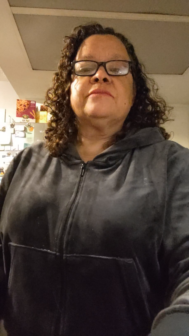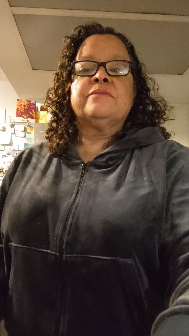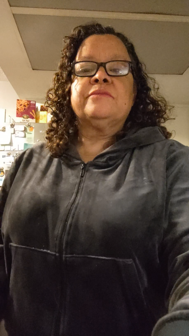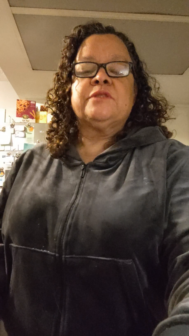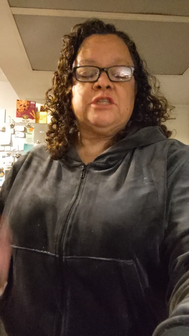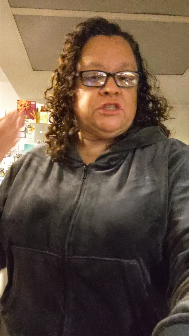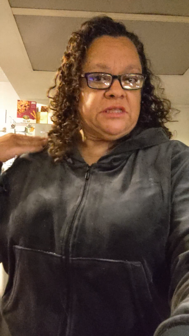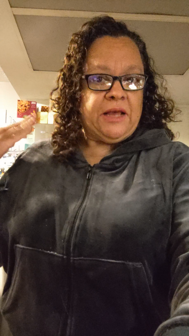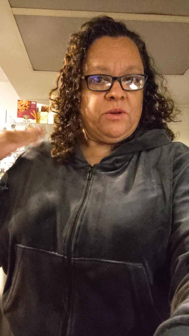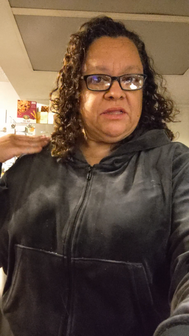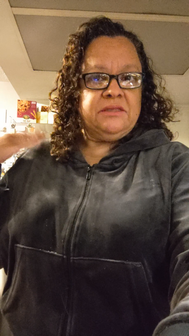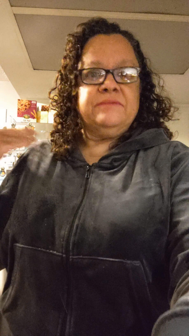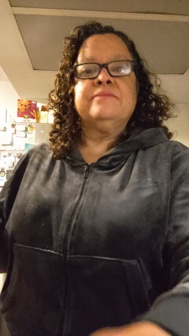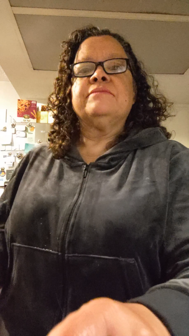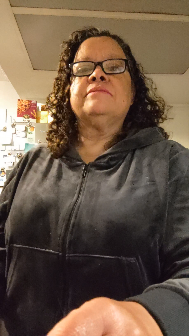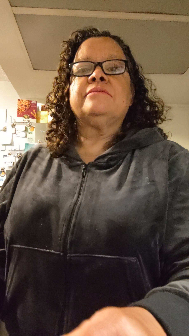shoulder